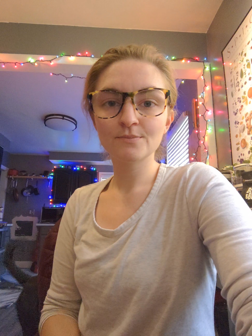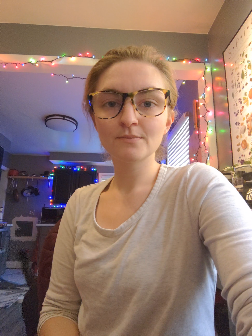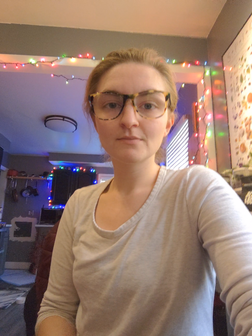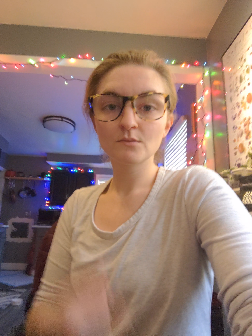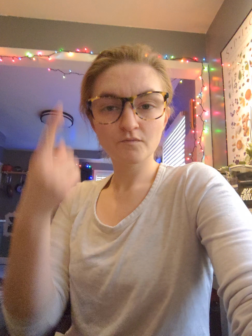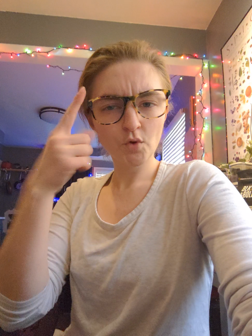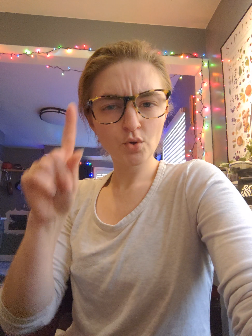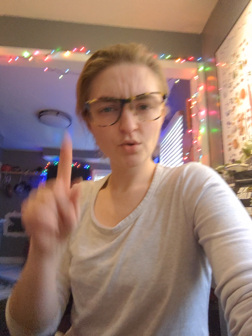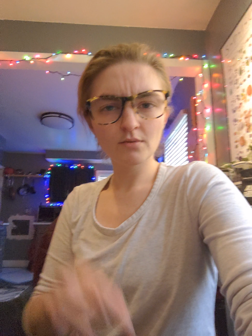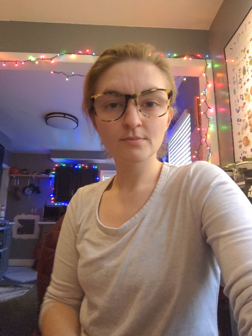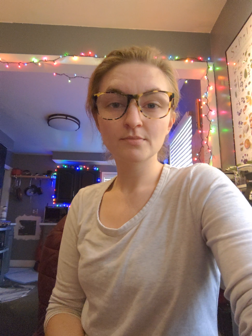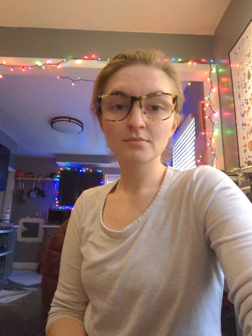for